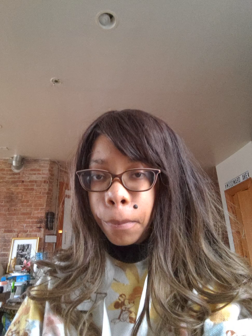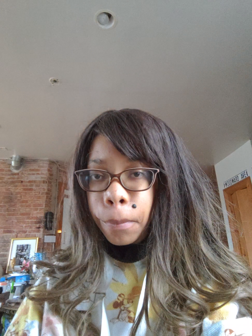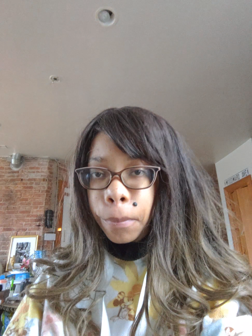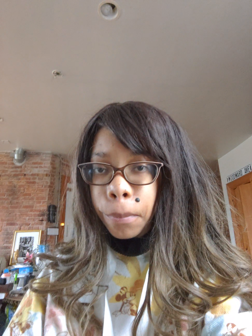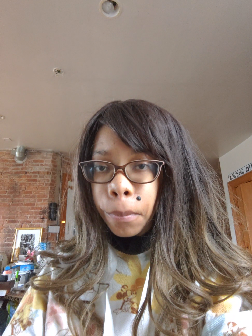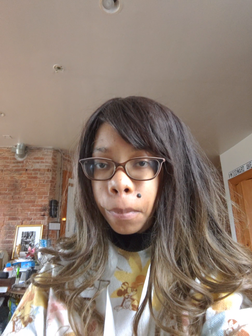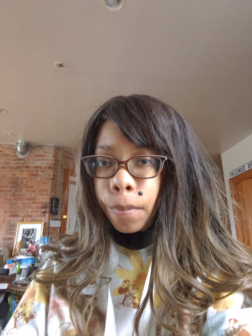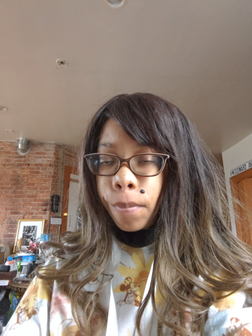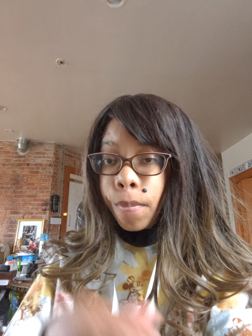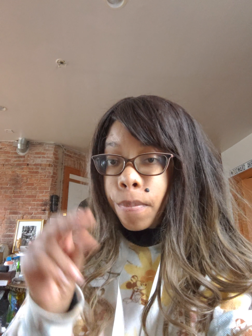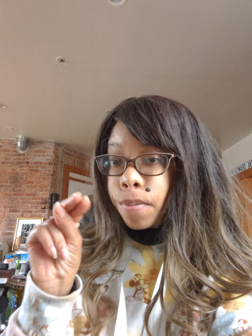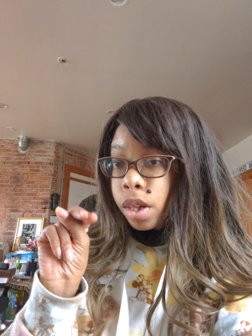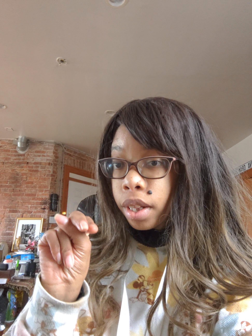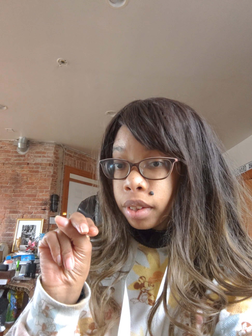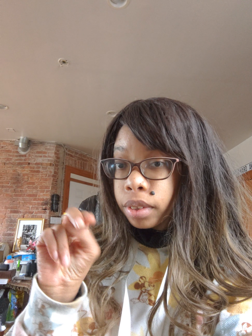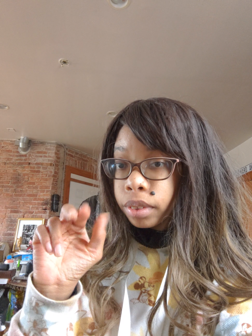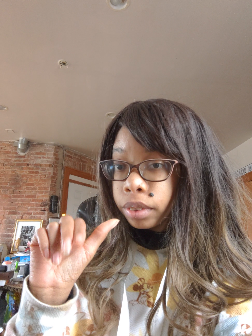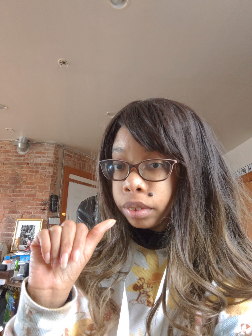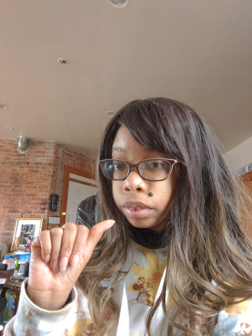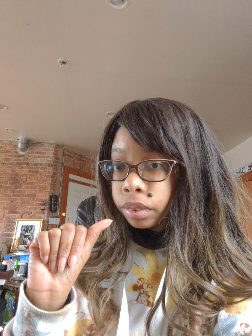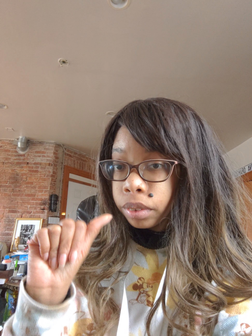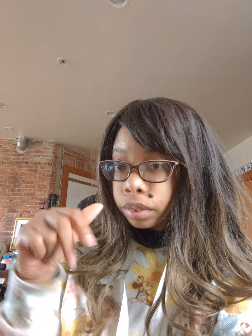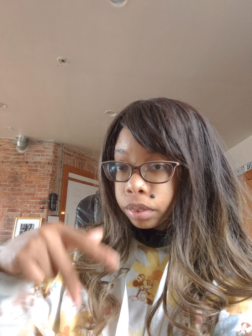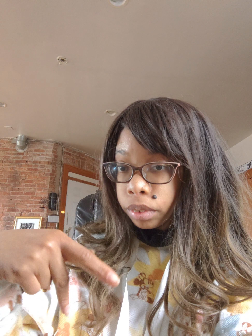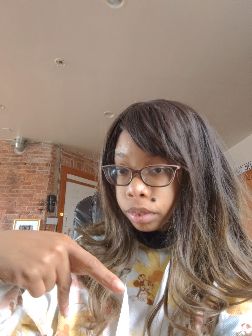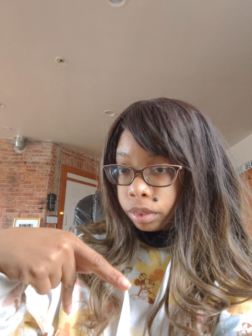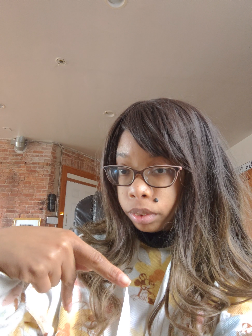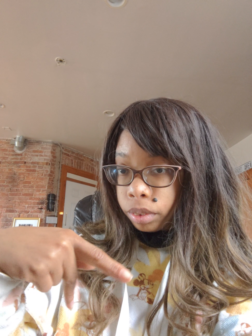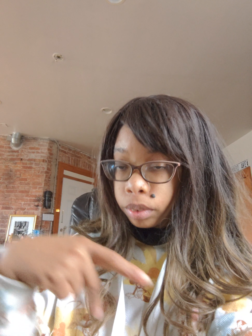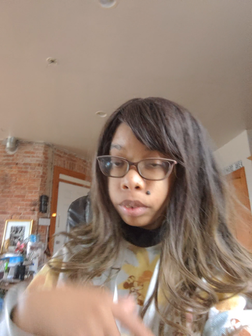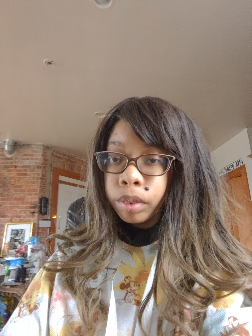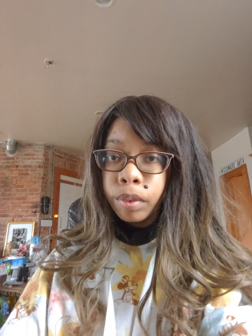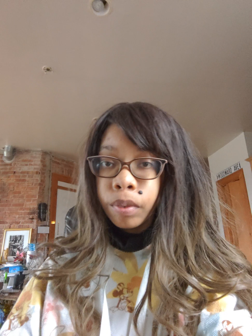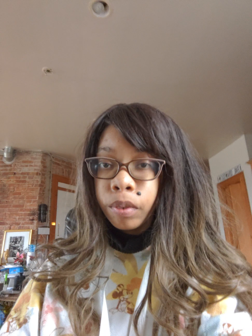nap